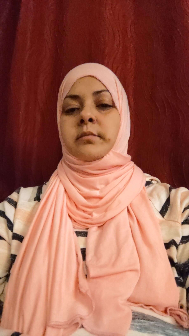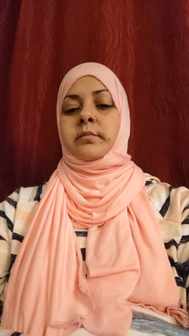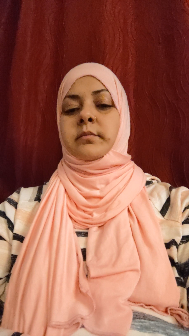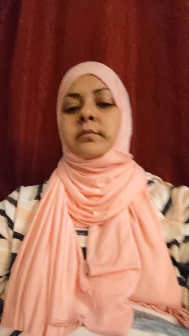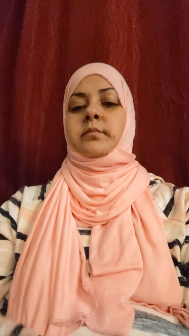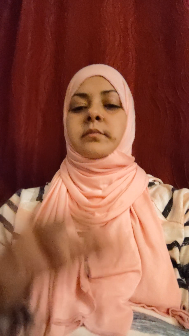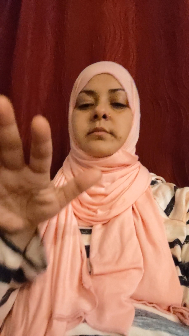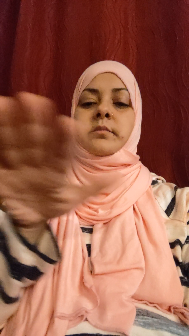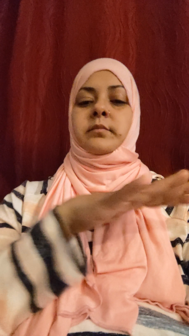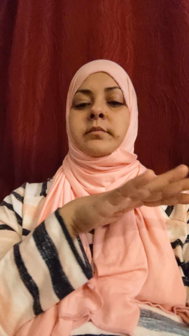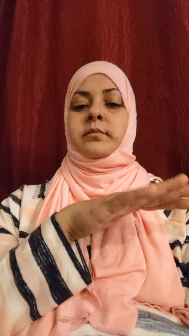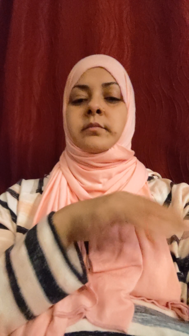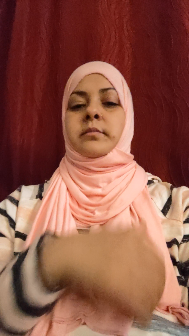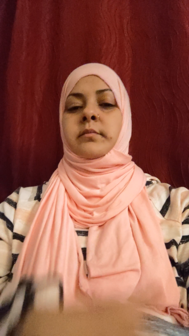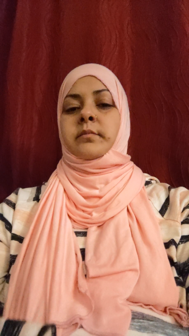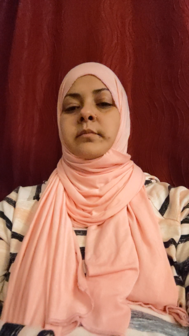full